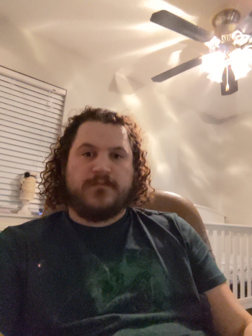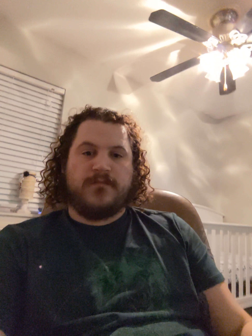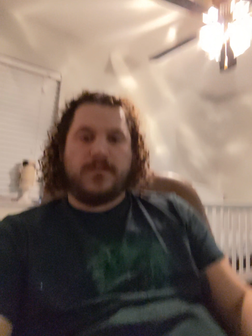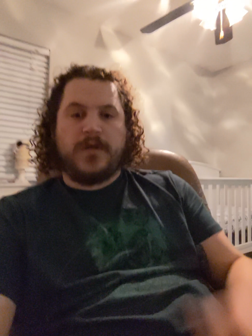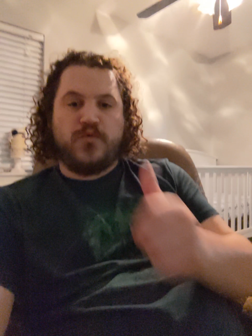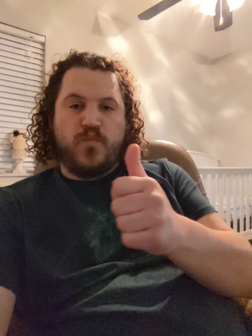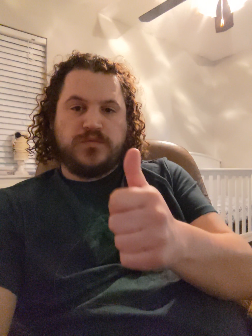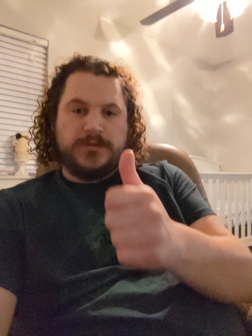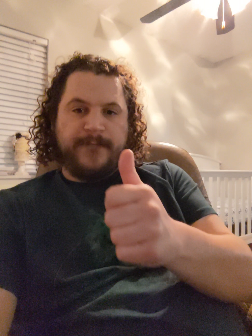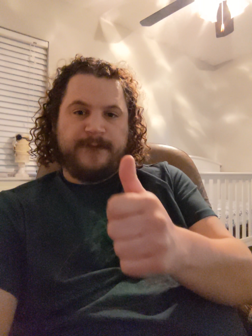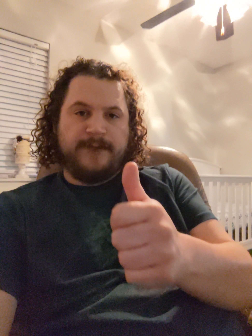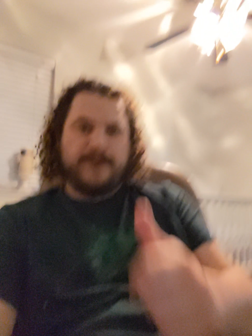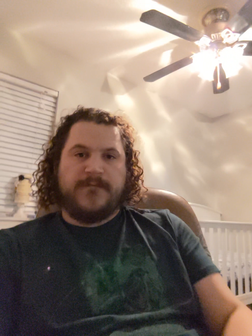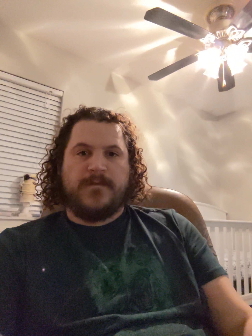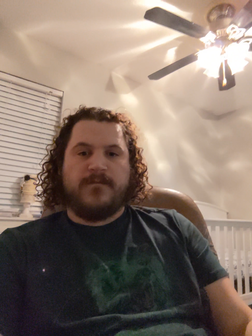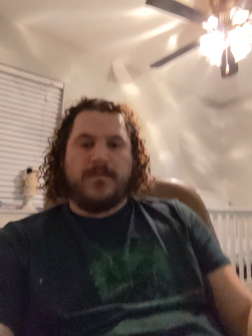yourself